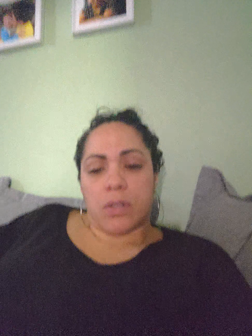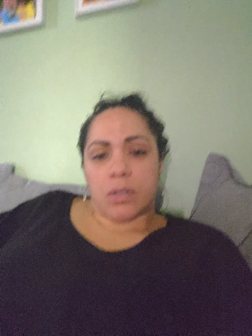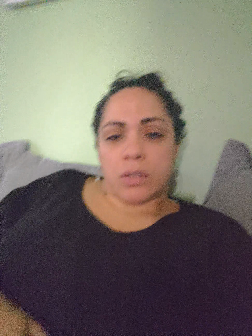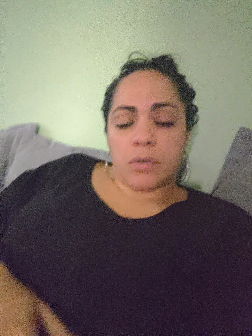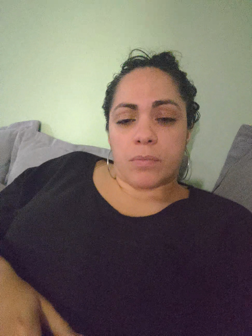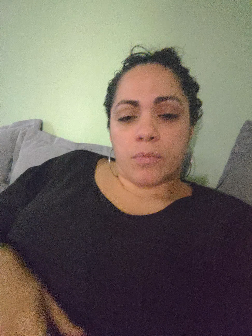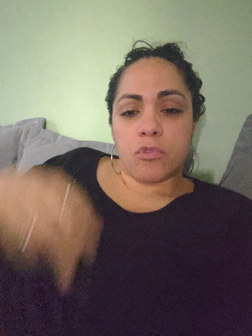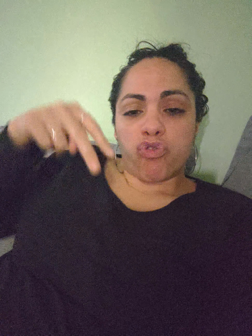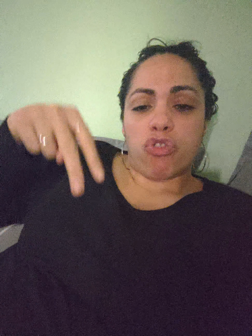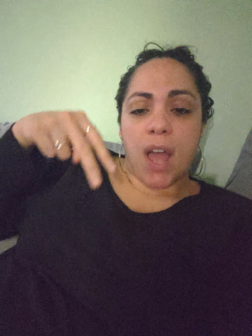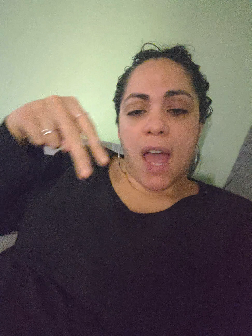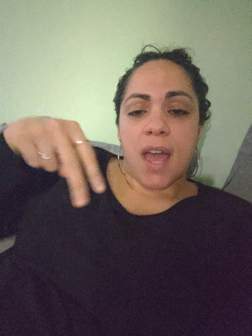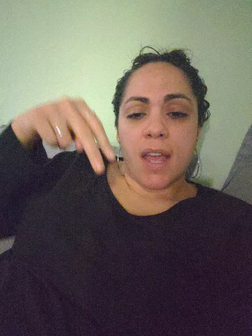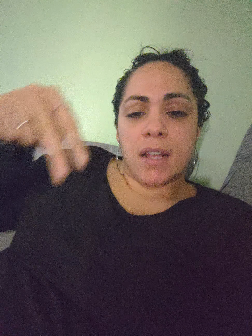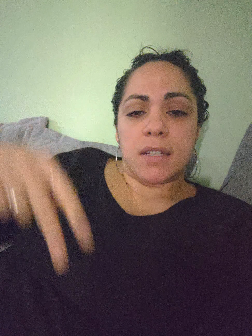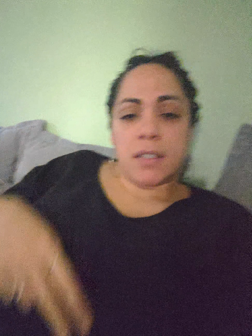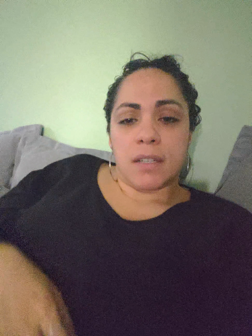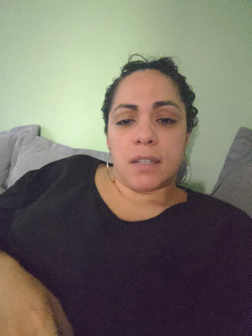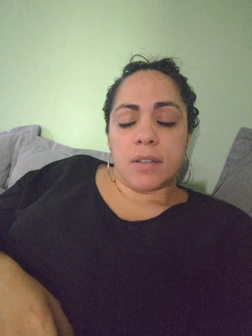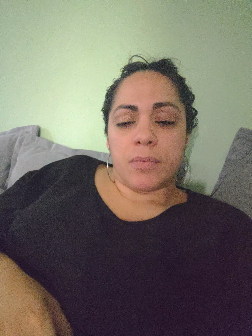ride